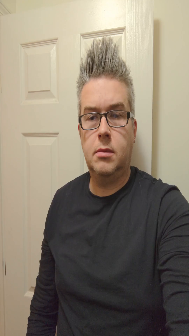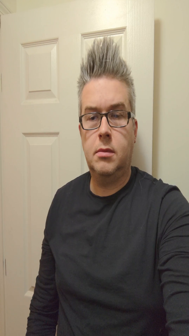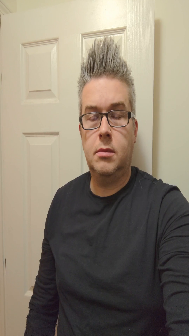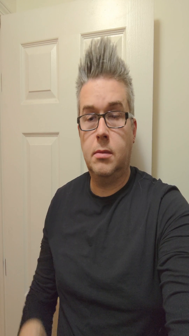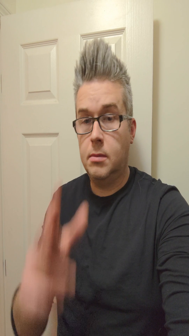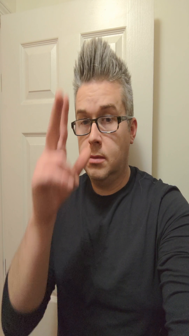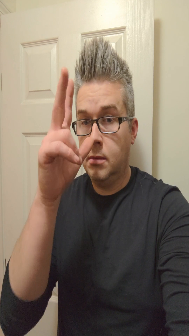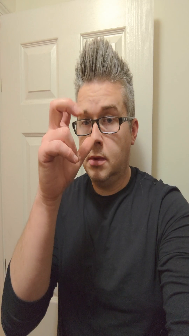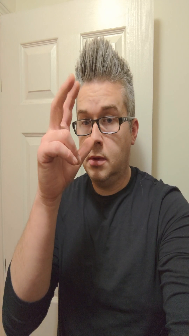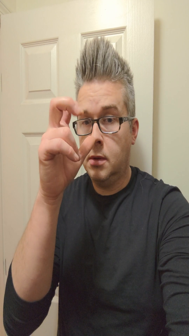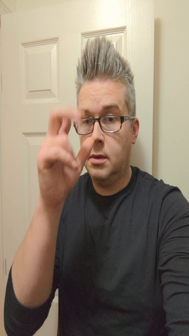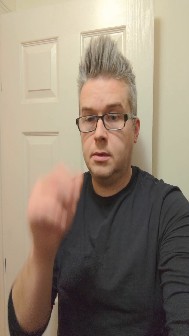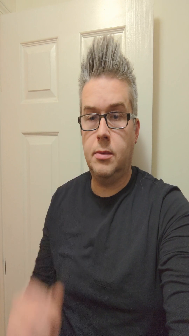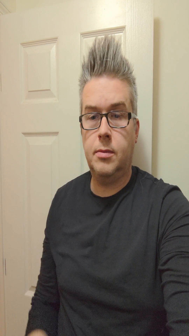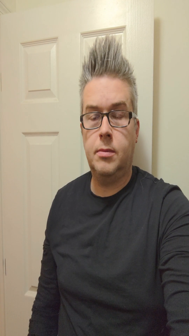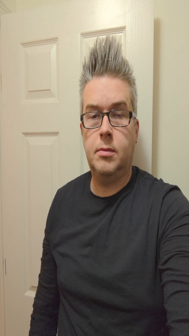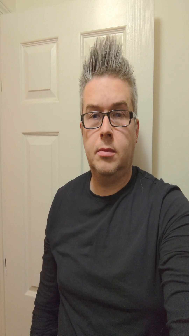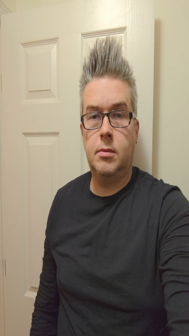bug